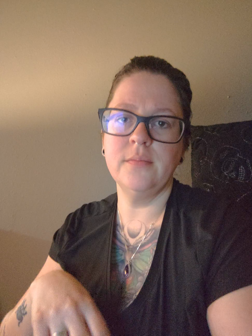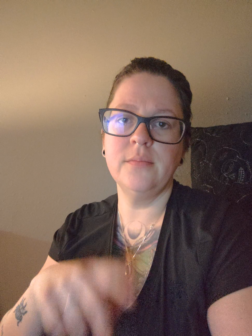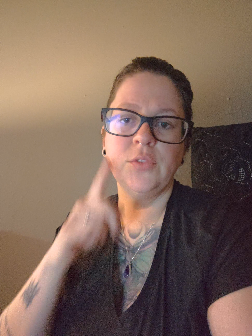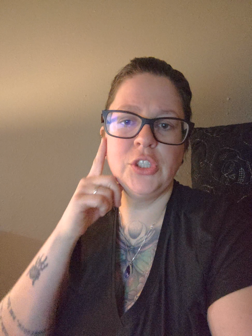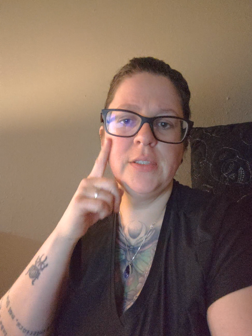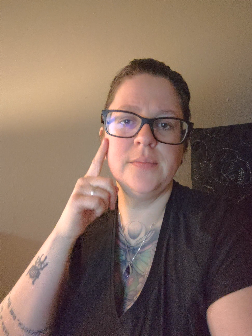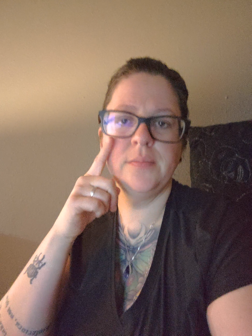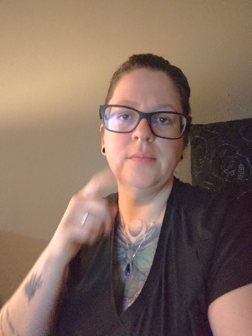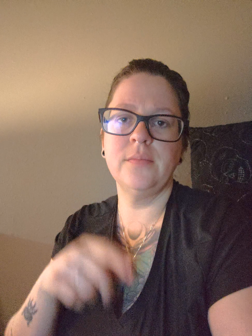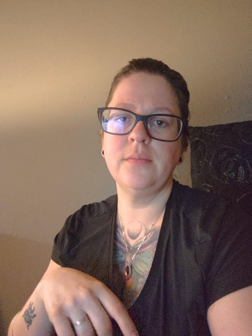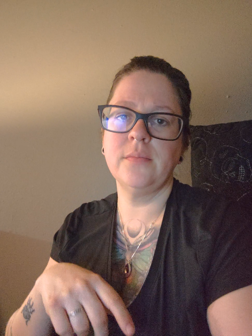cheek